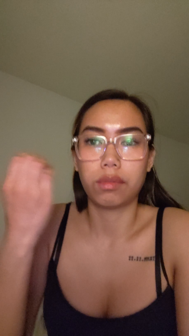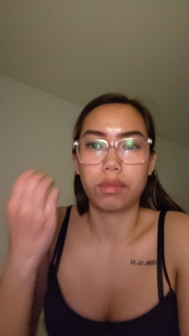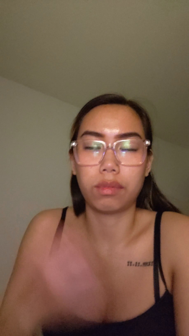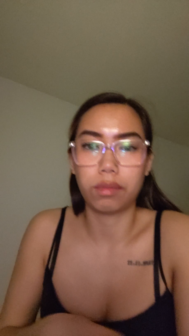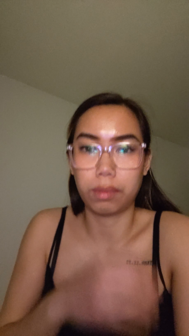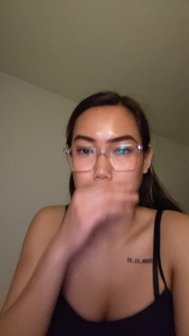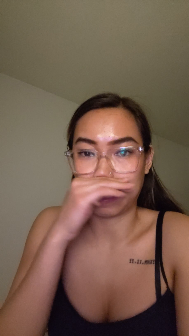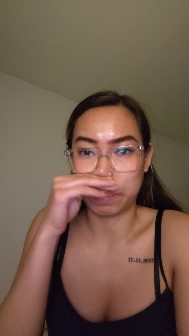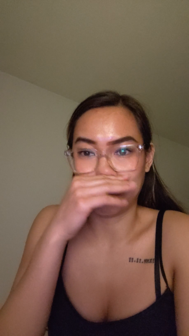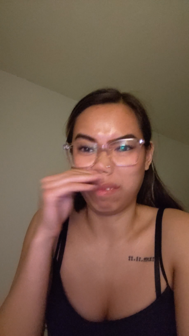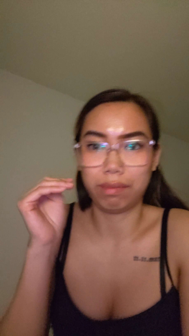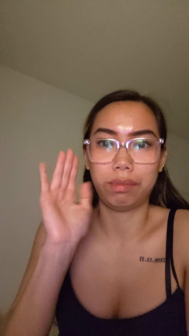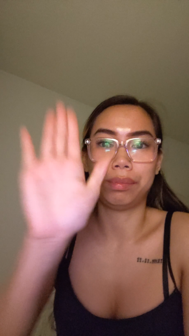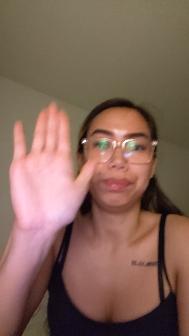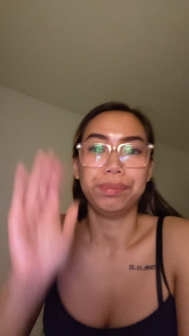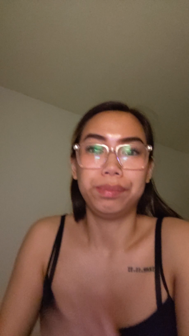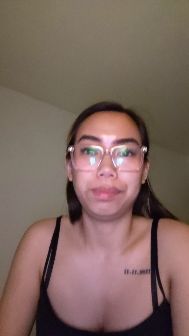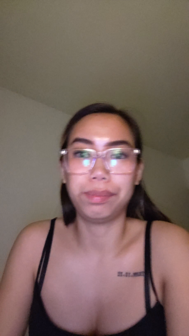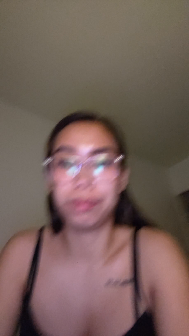give me five